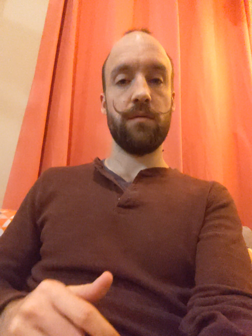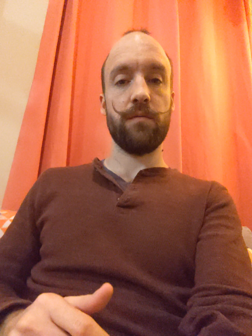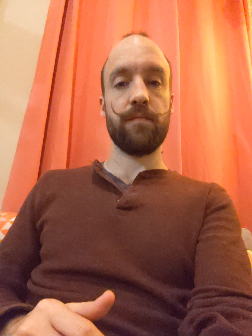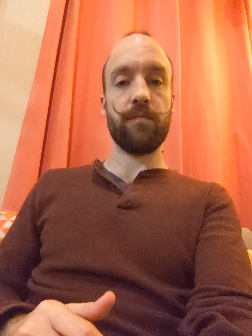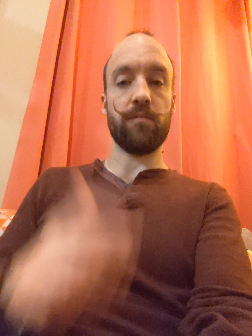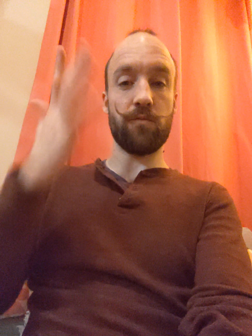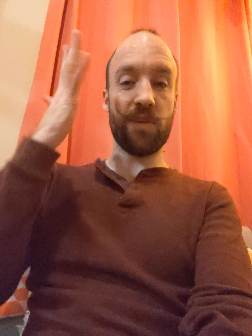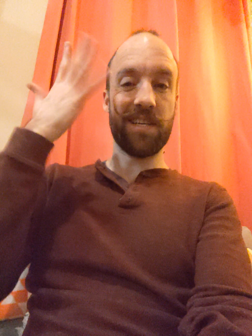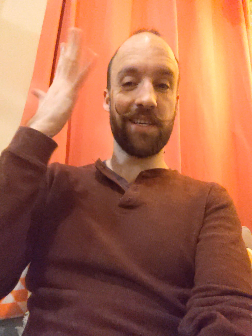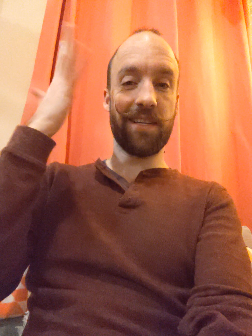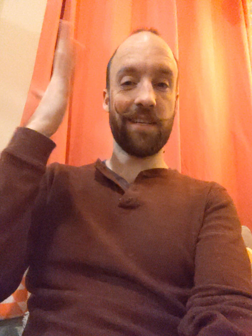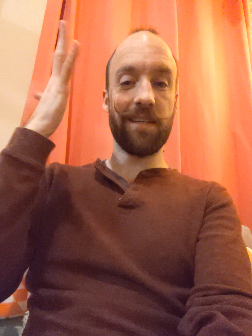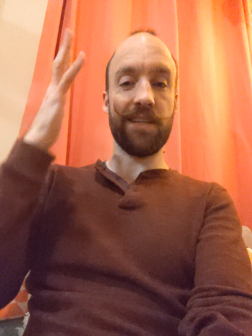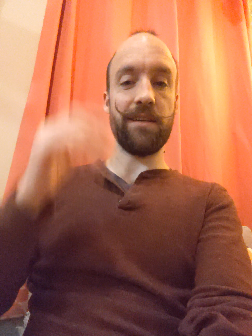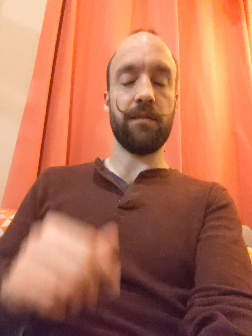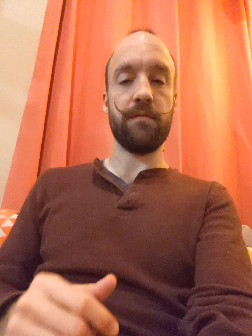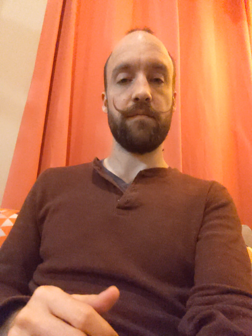tree